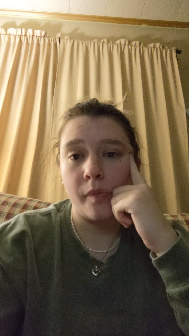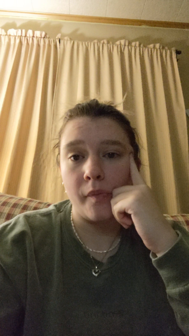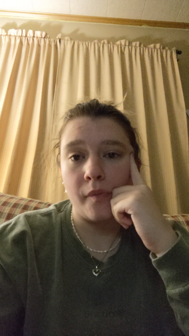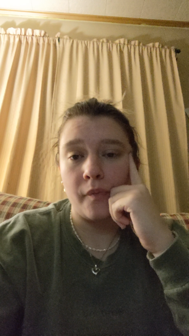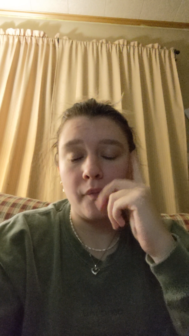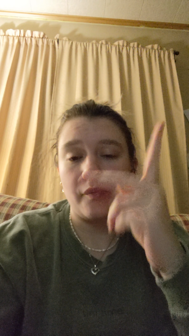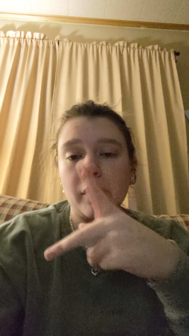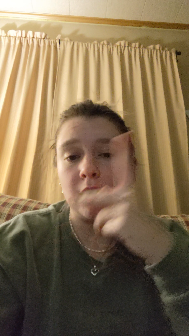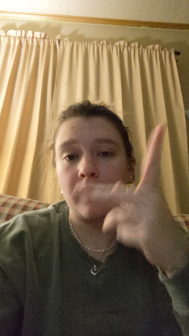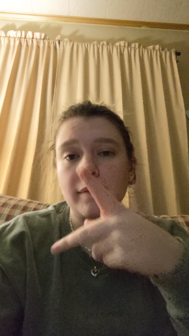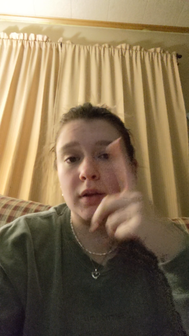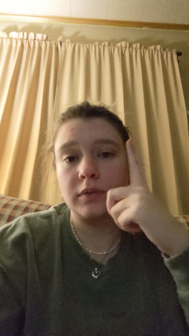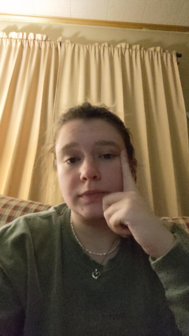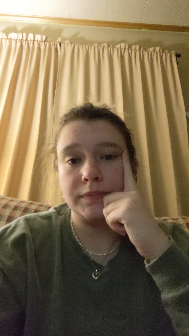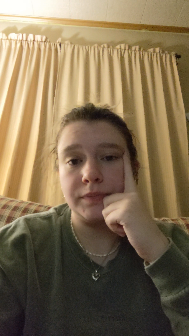careful